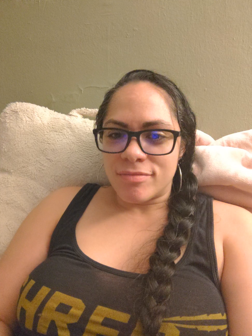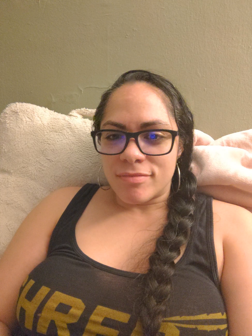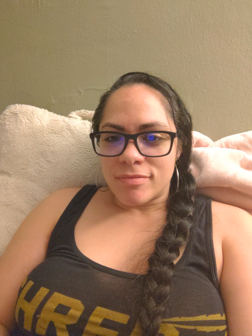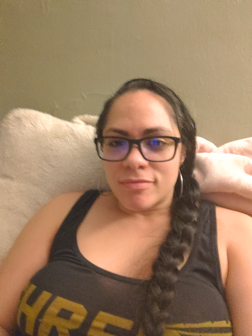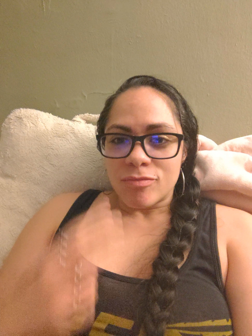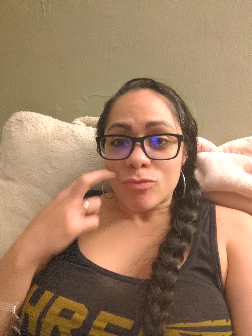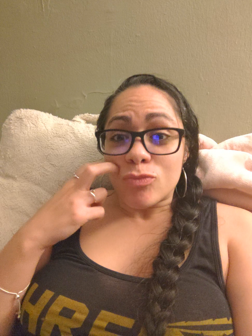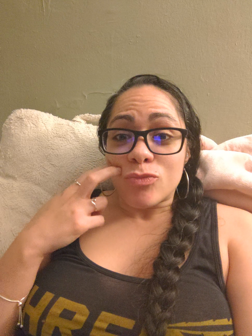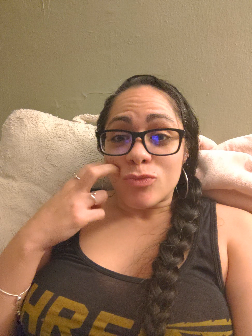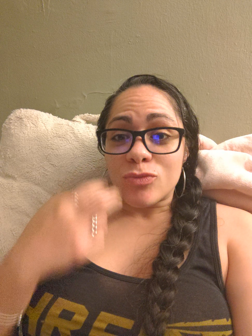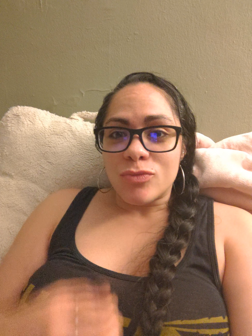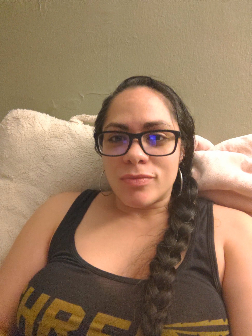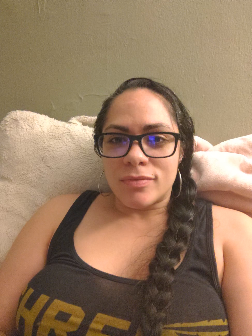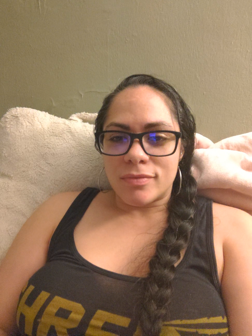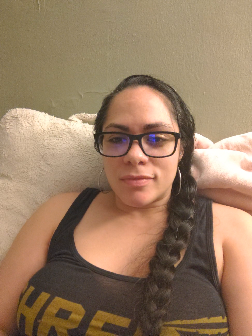gum